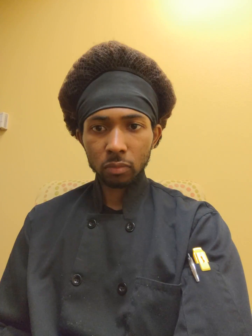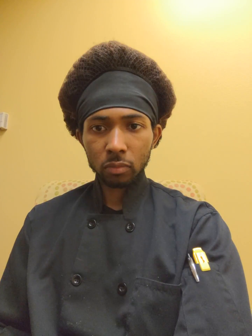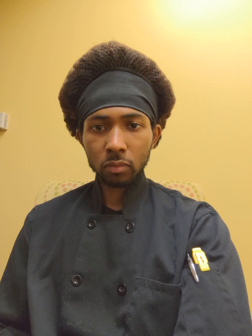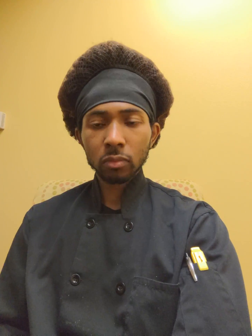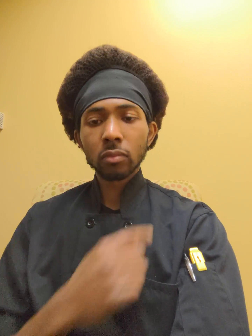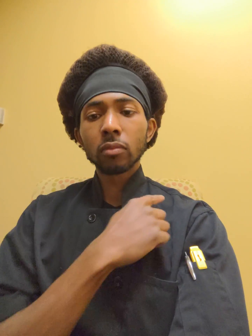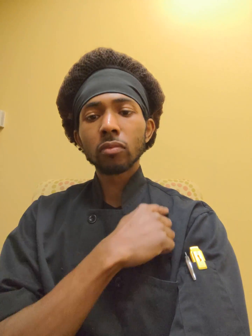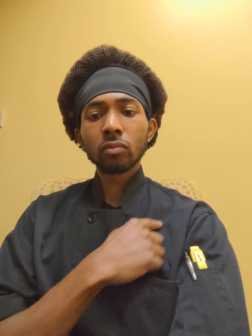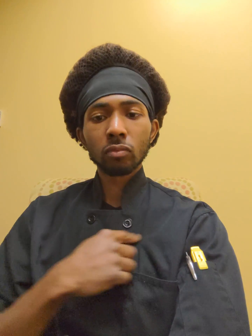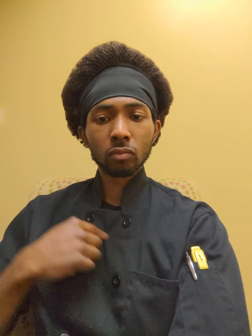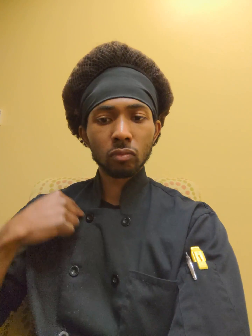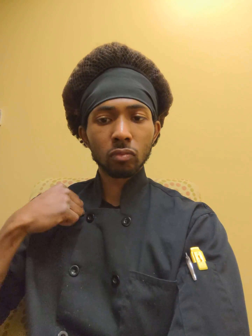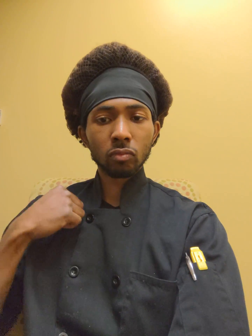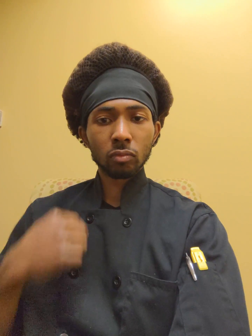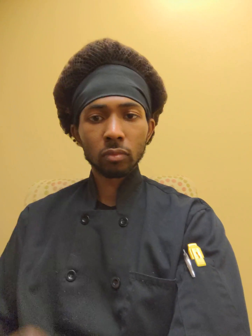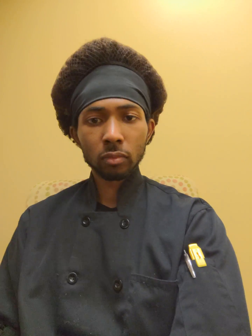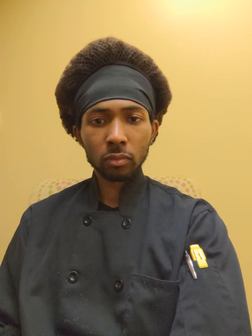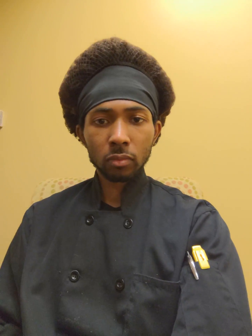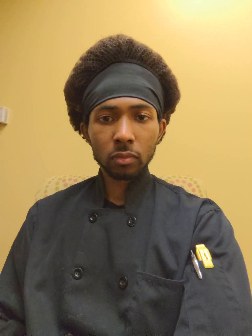necklace